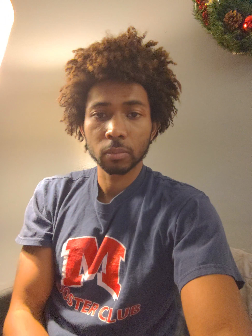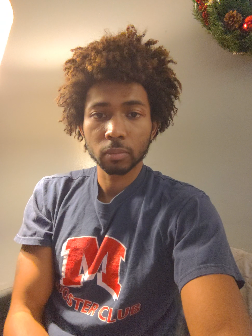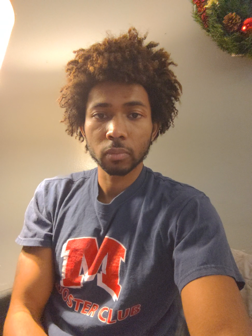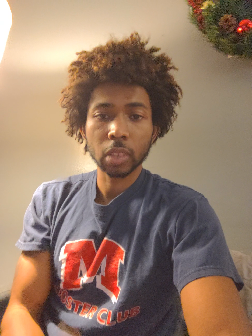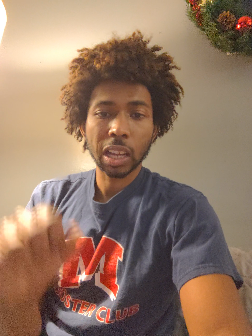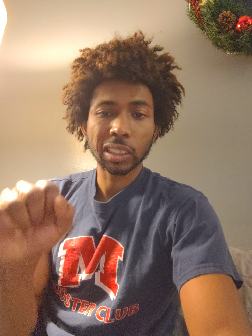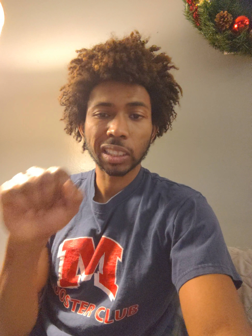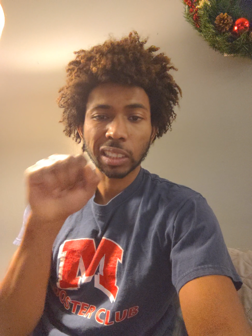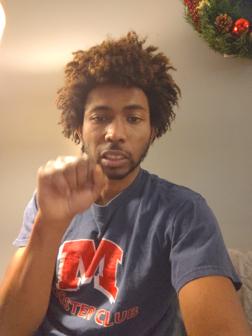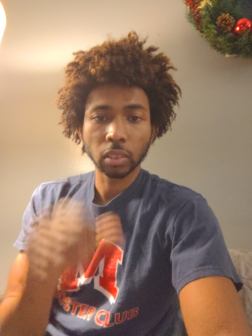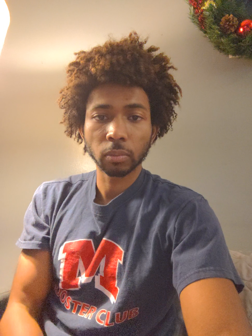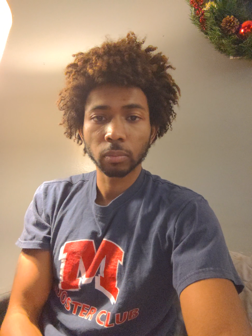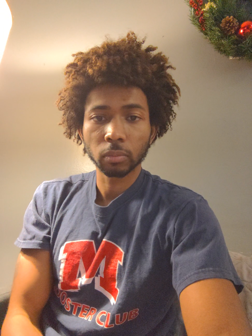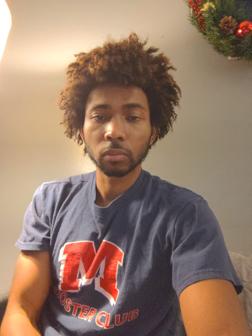carrot